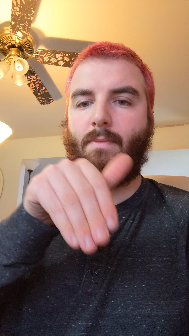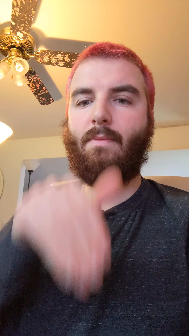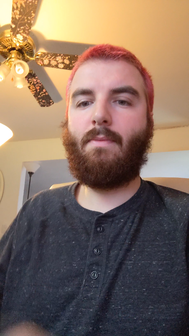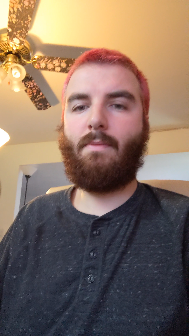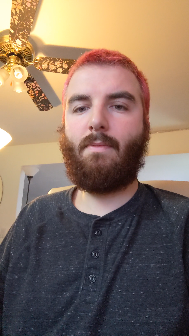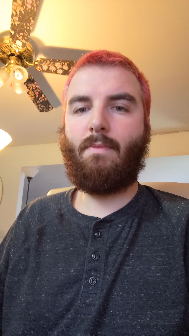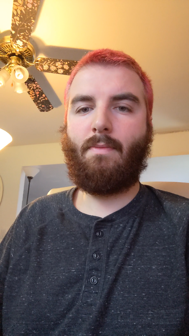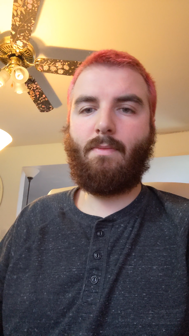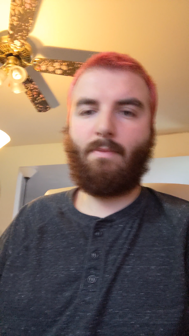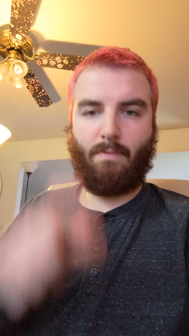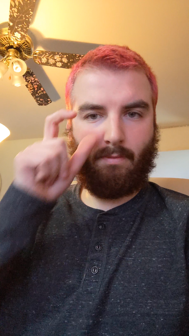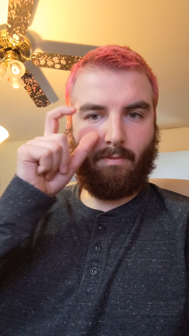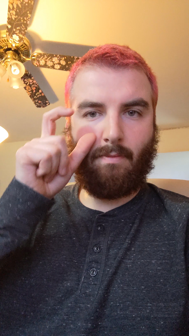glasses